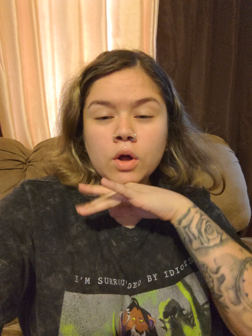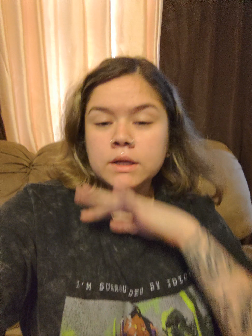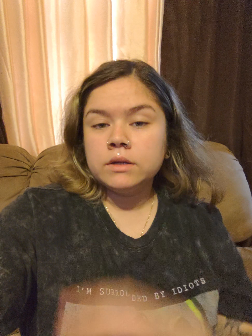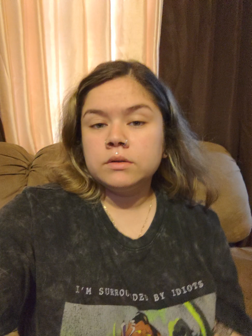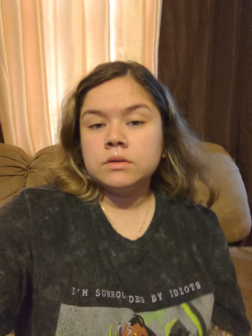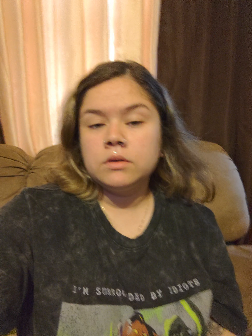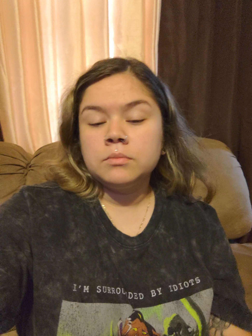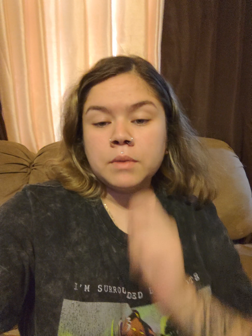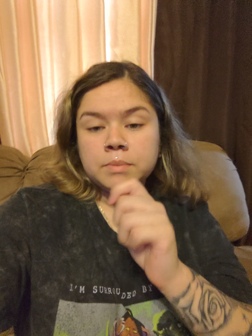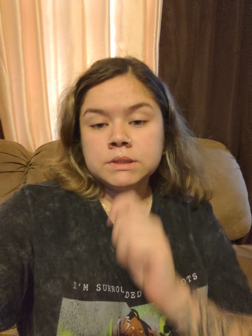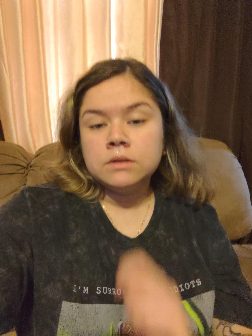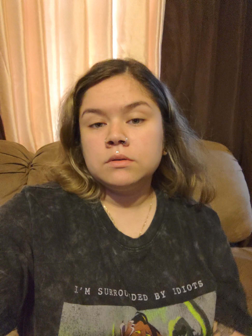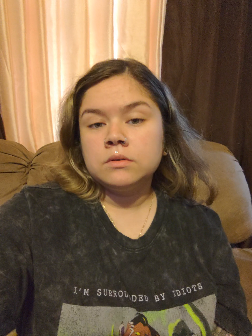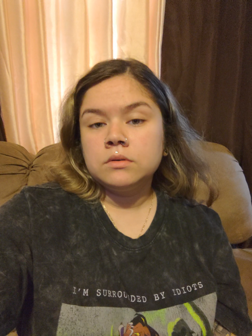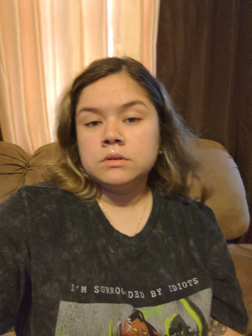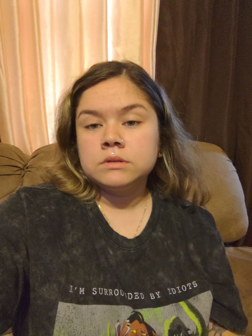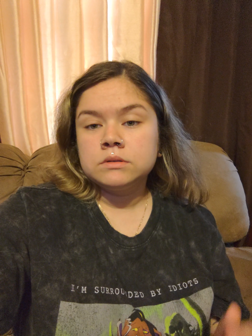popsicle